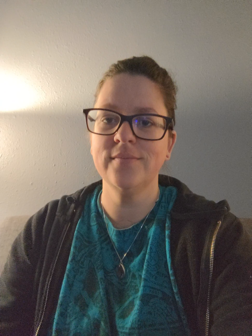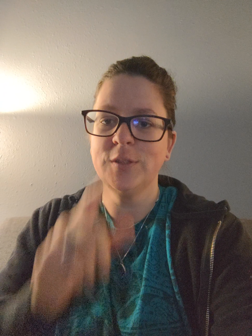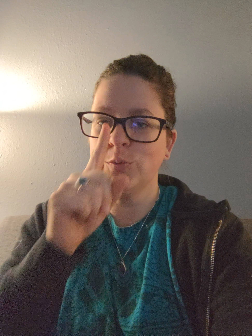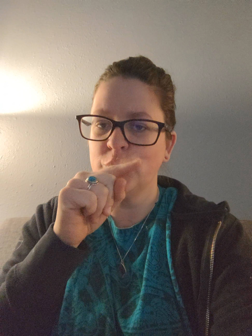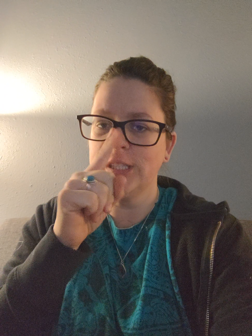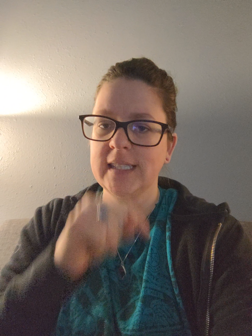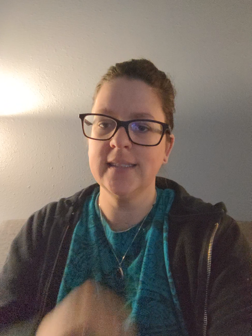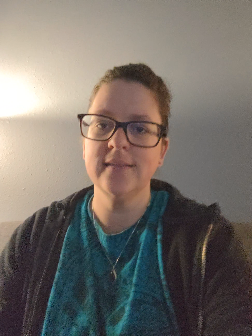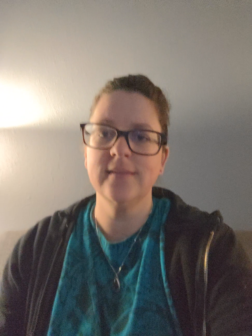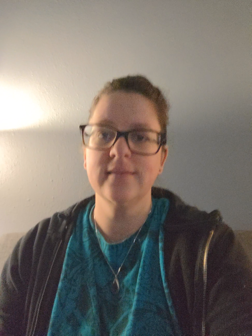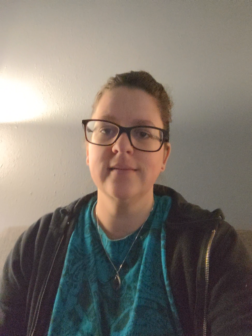pretend